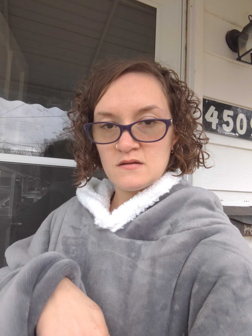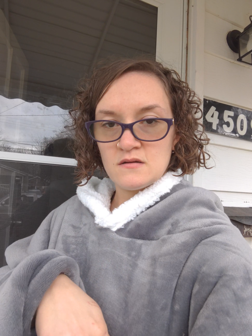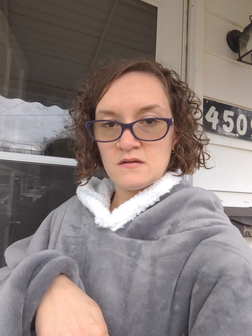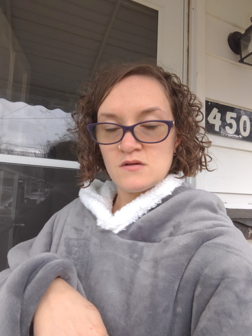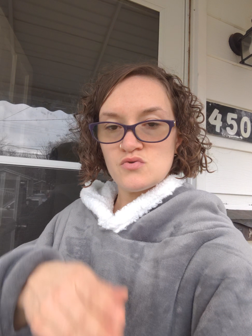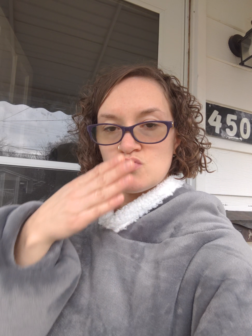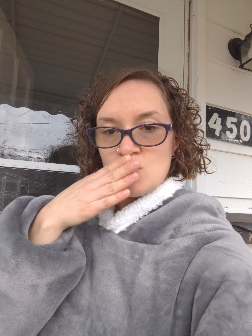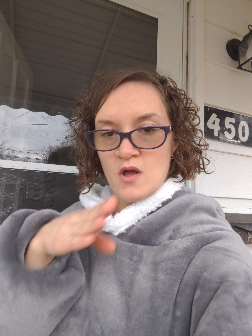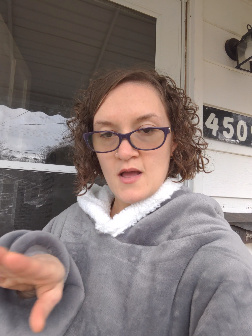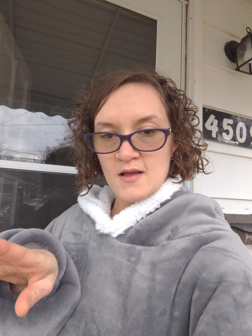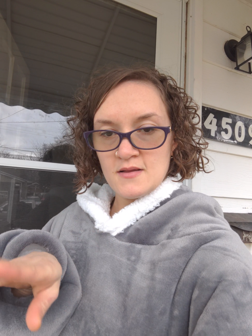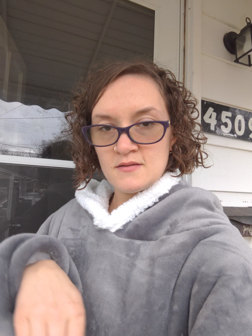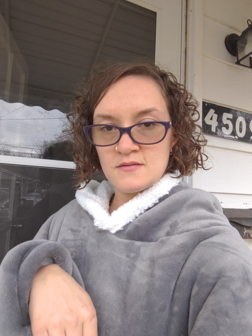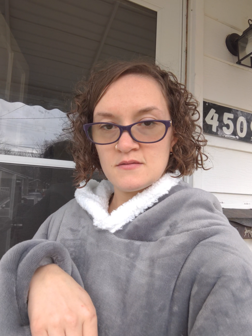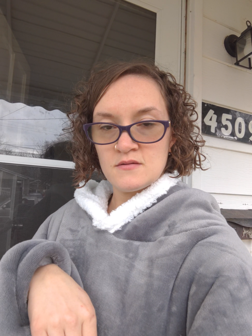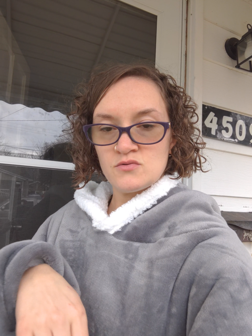quiet